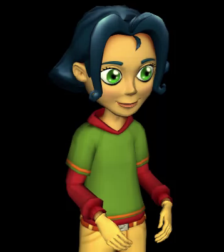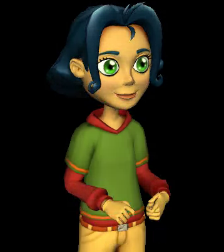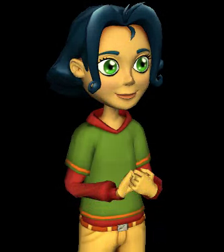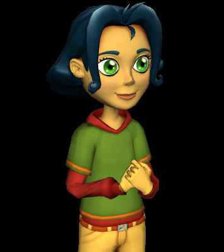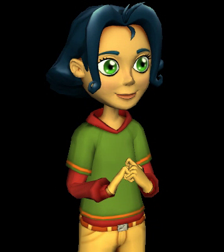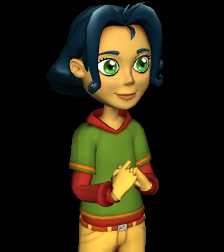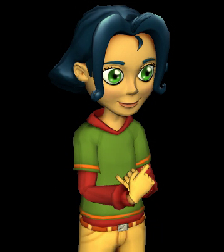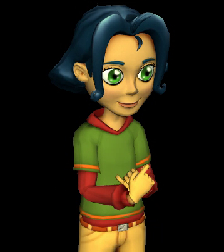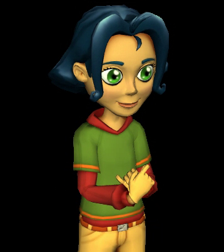يغير